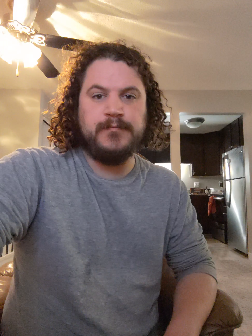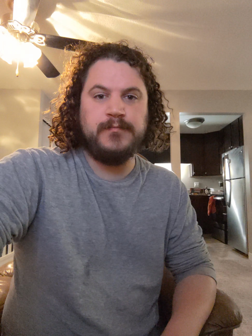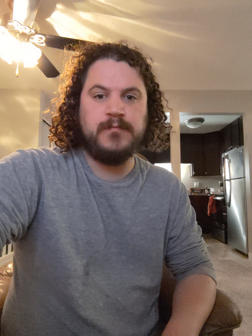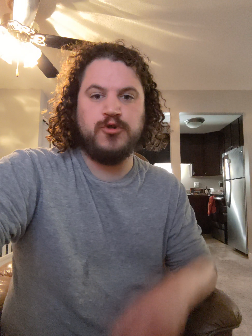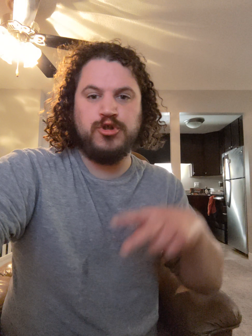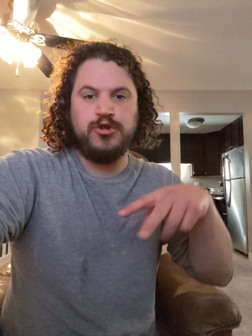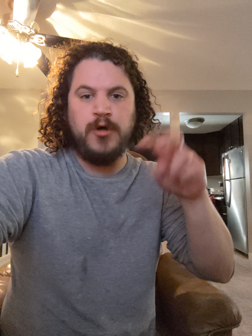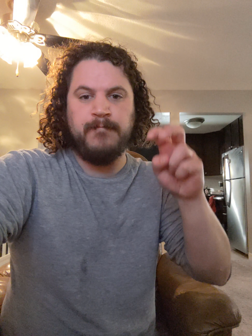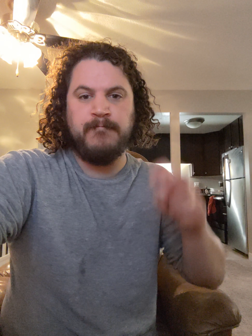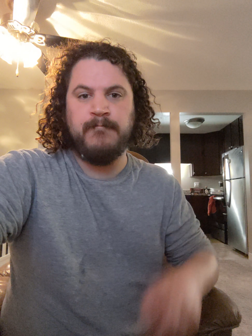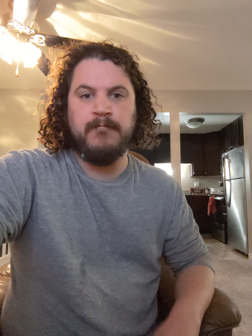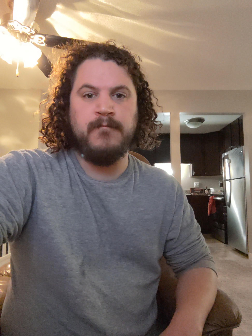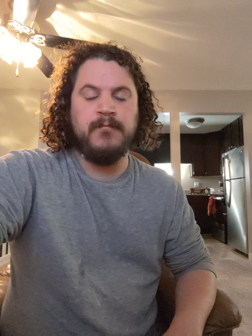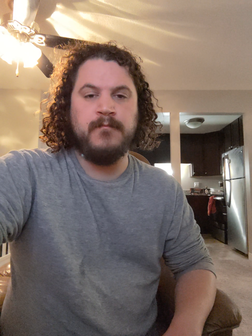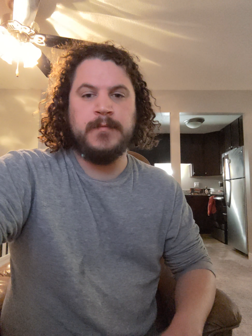jump